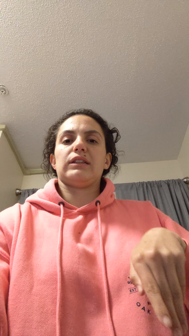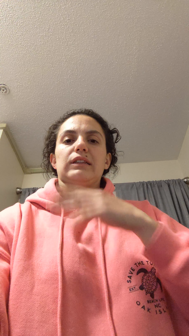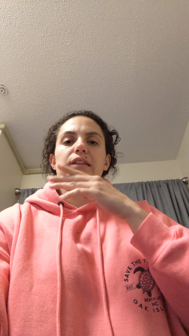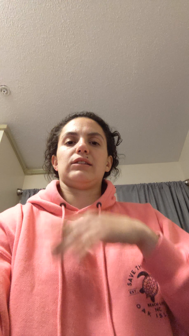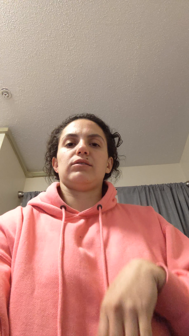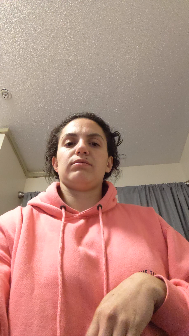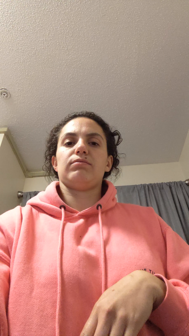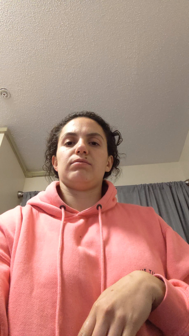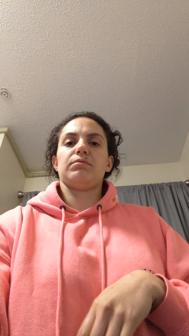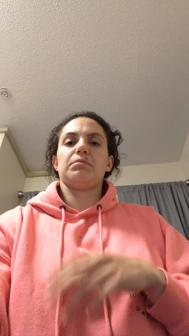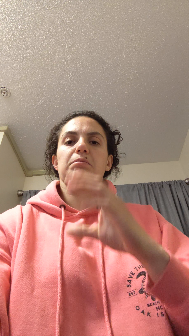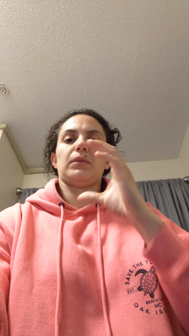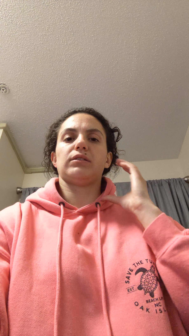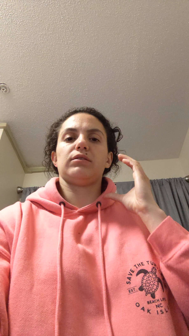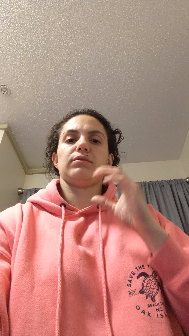bus